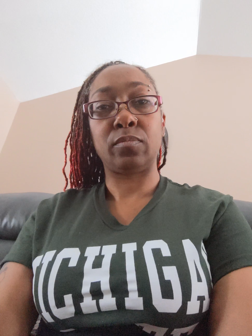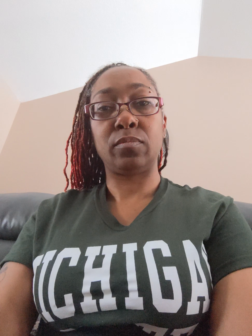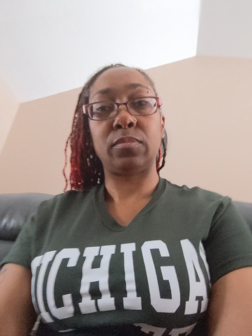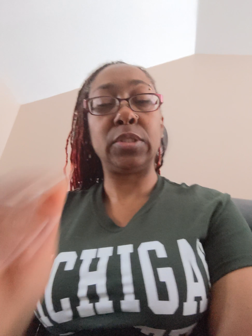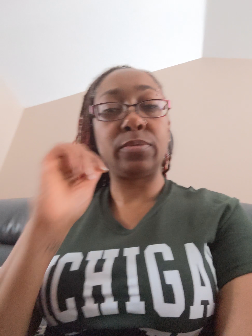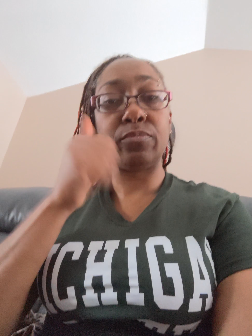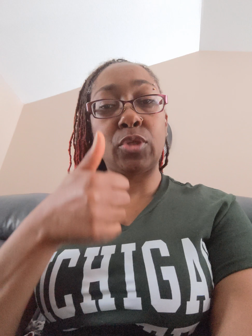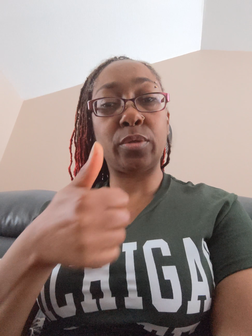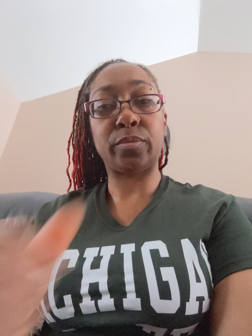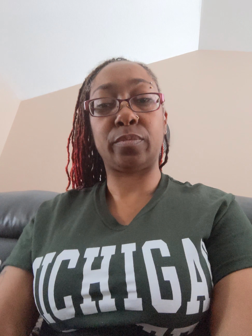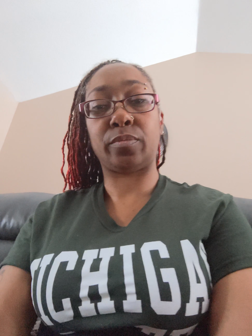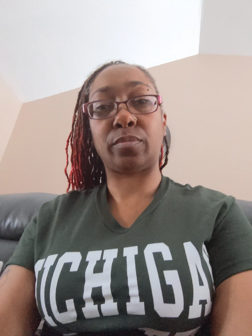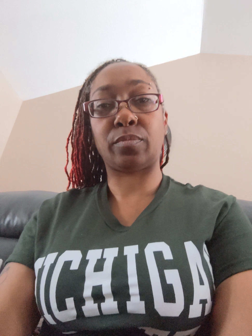tomorrow